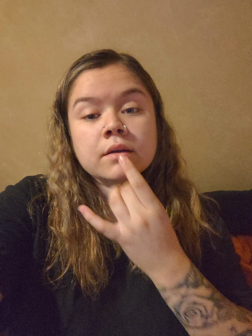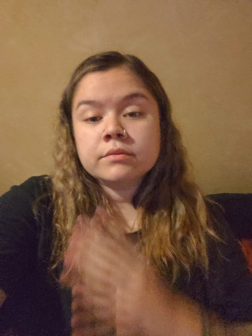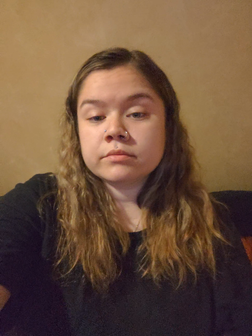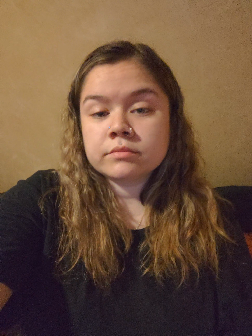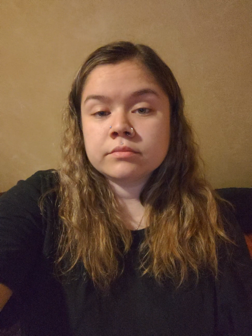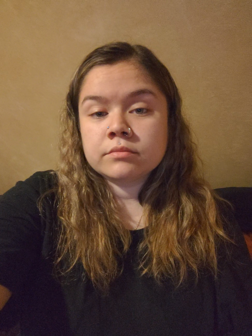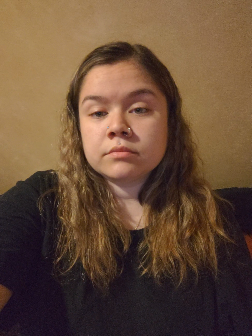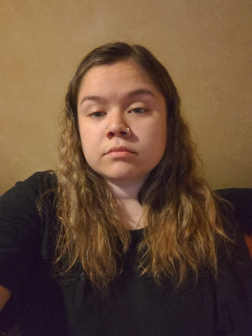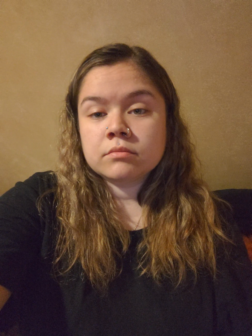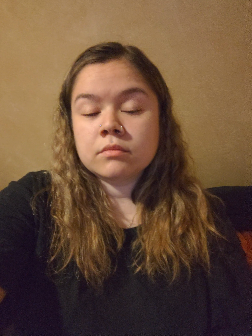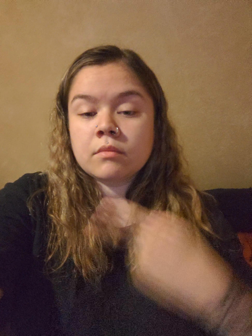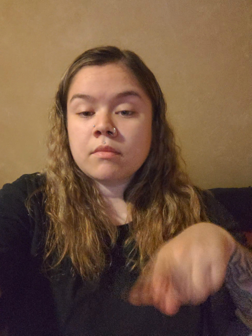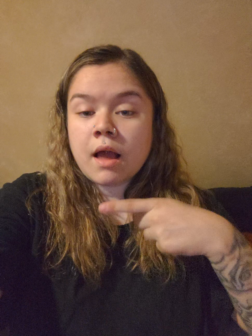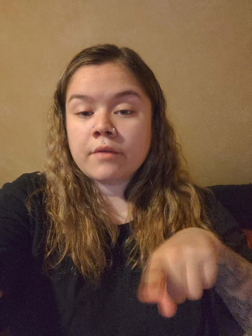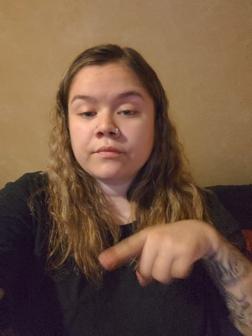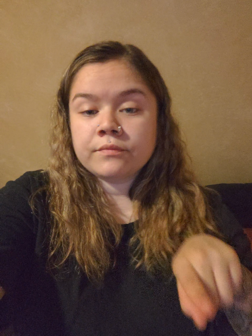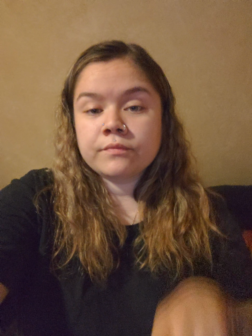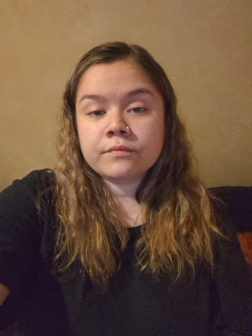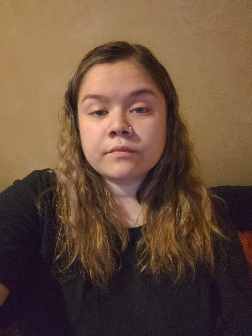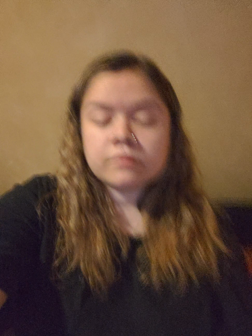knife